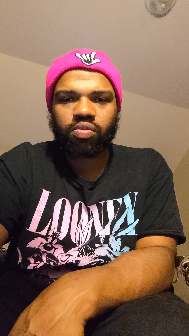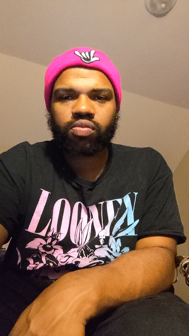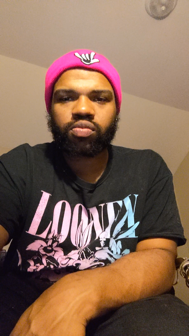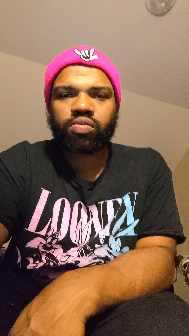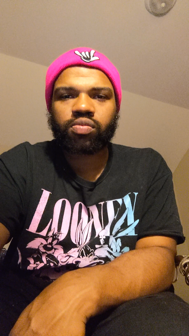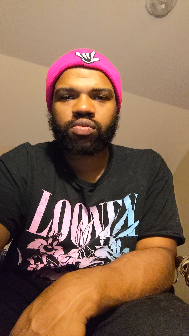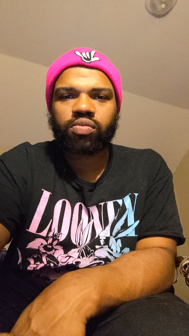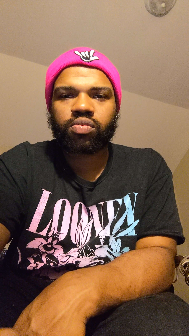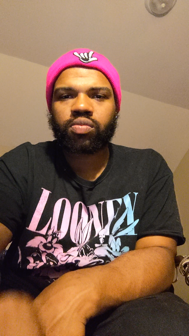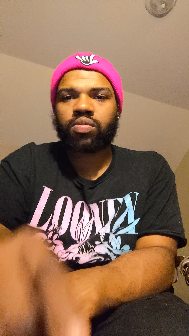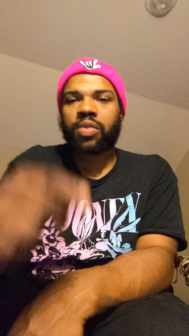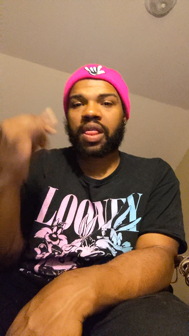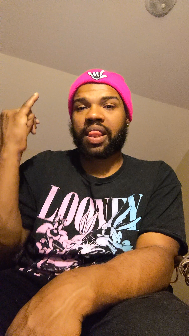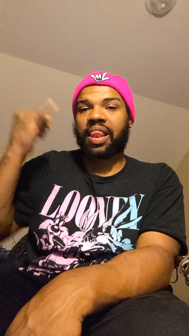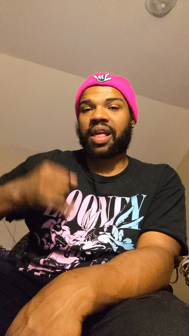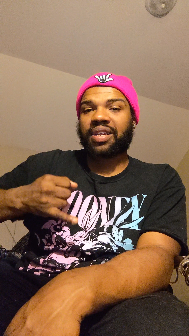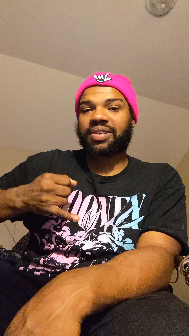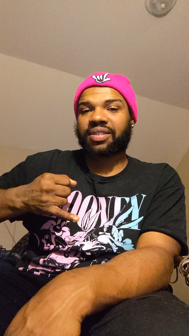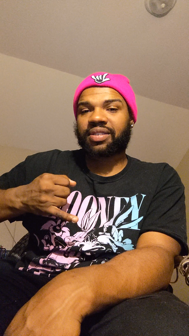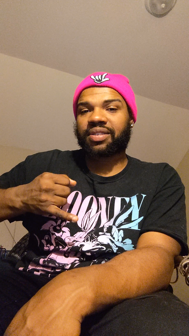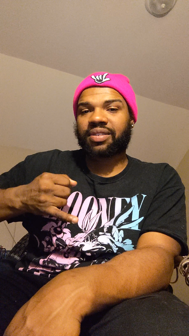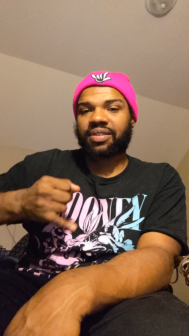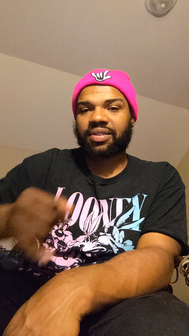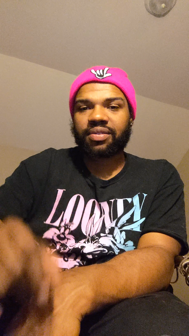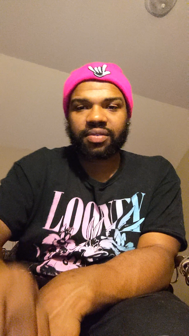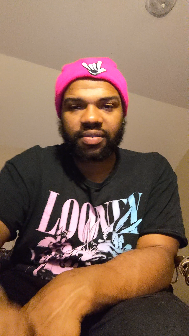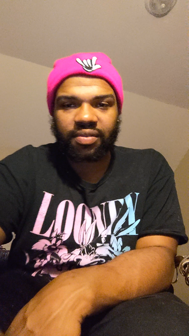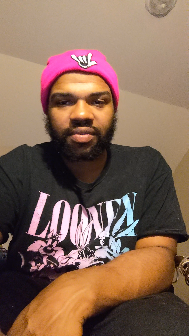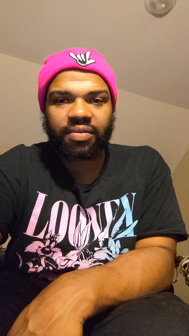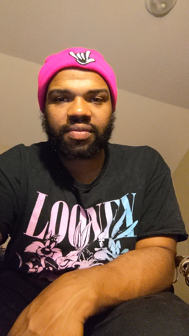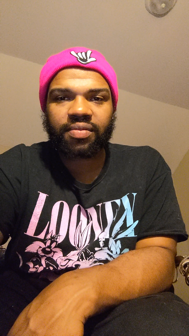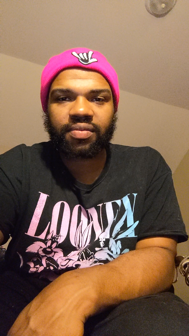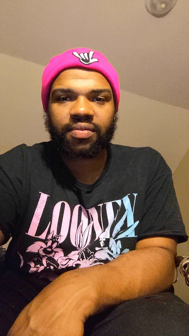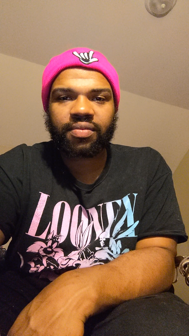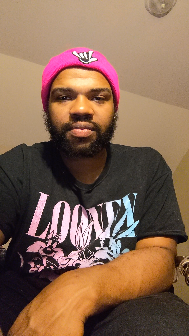last